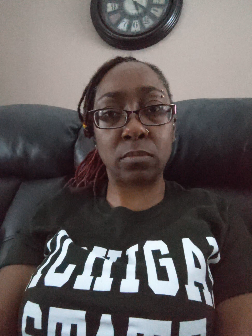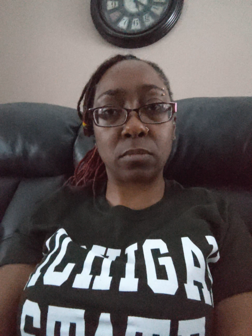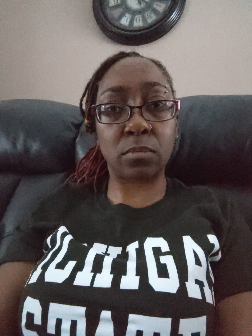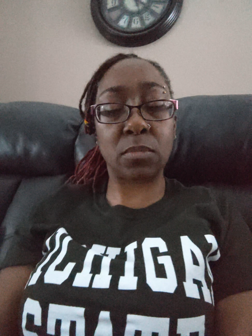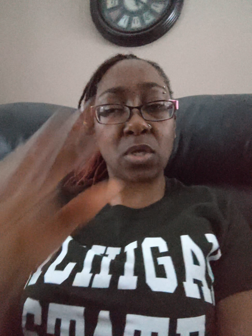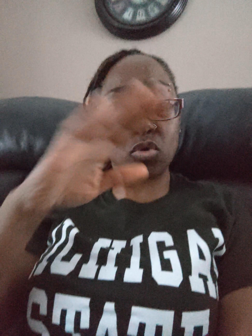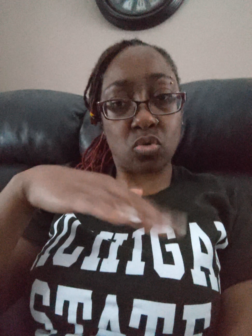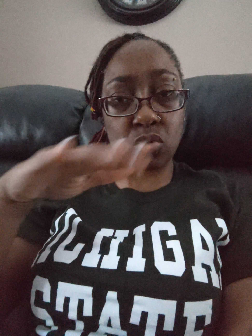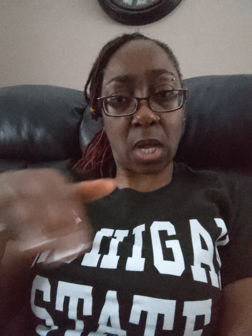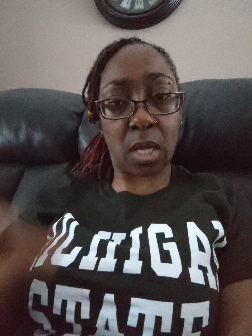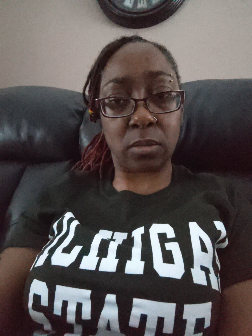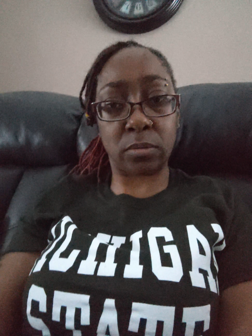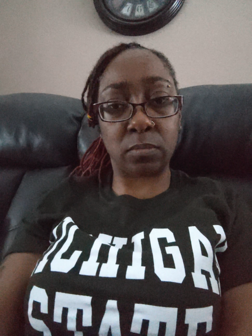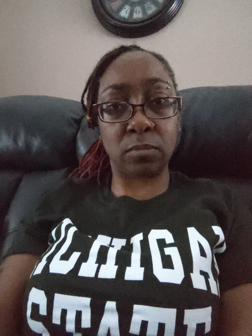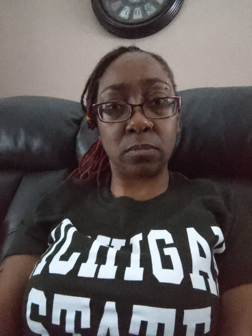child